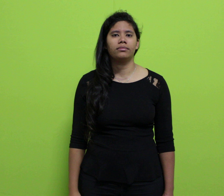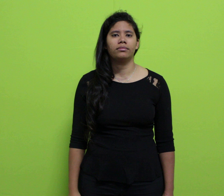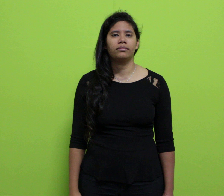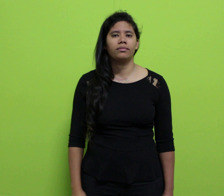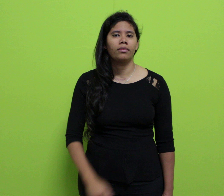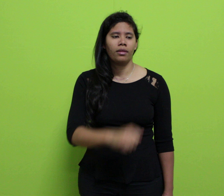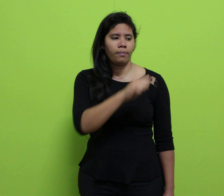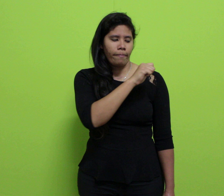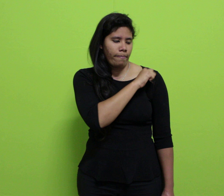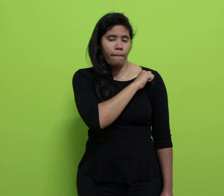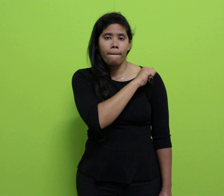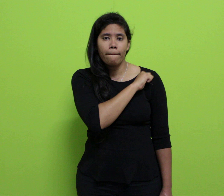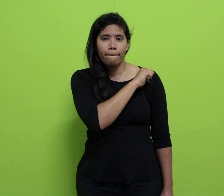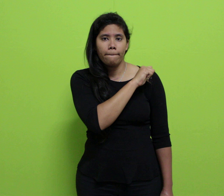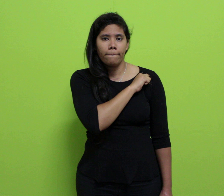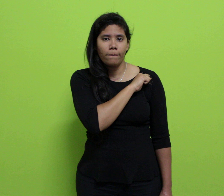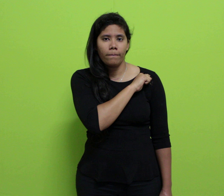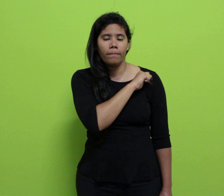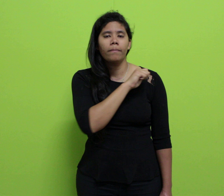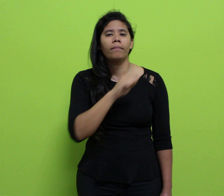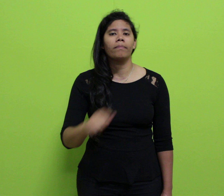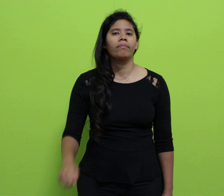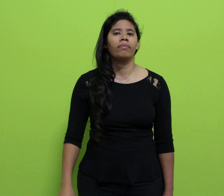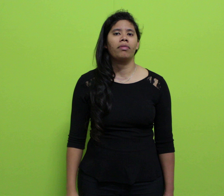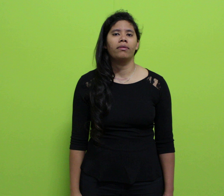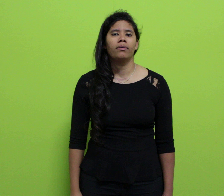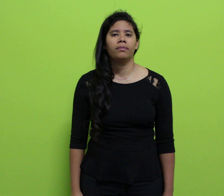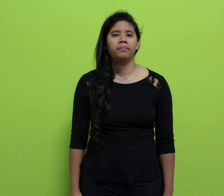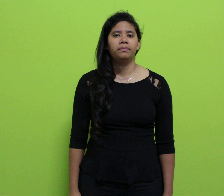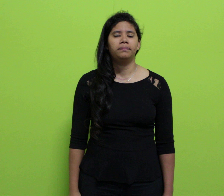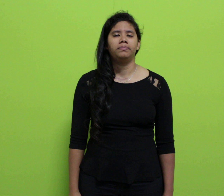aluno